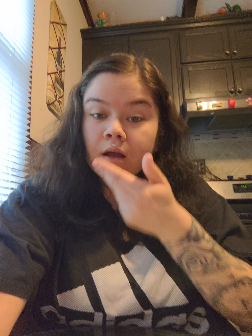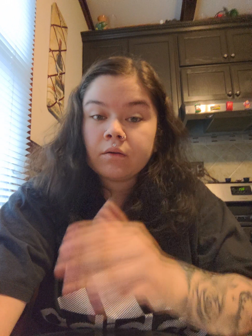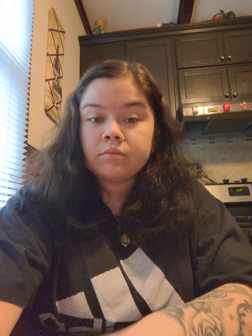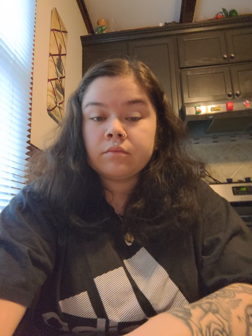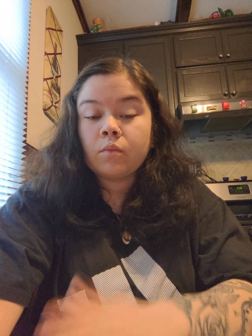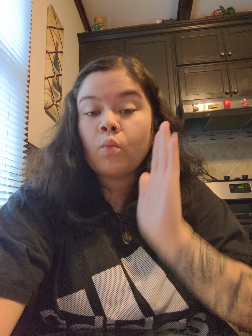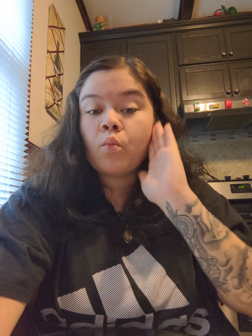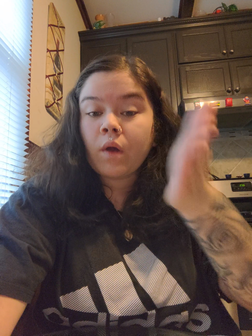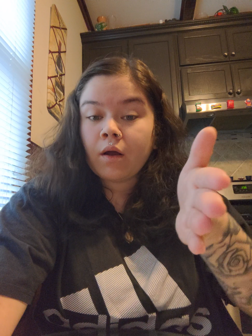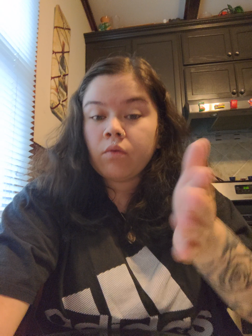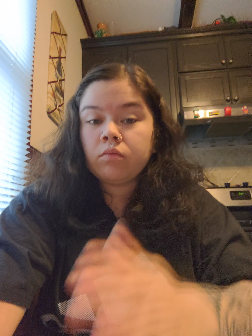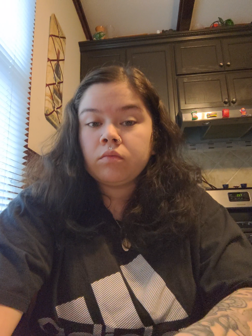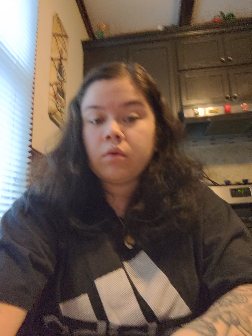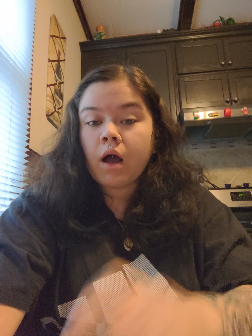will